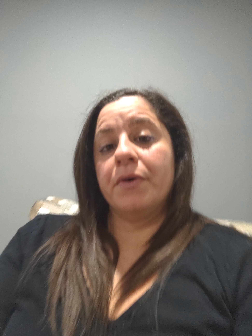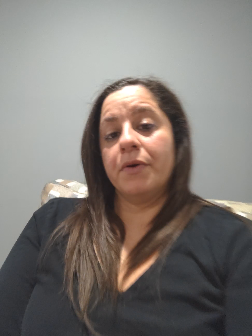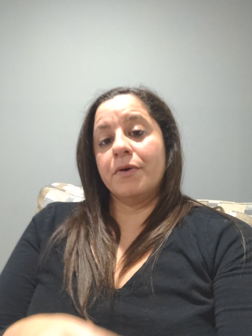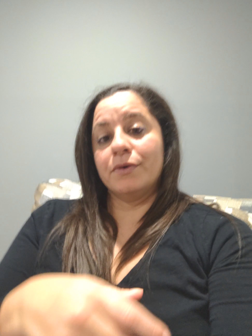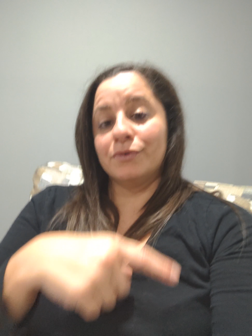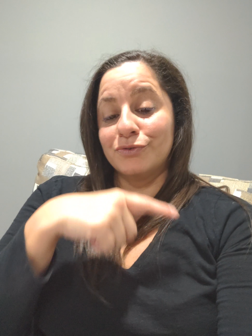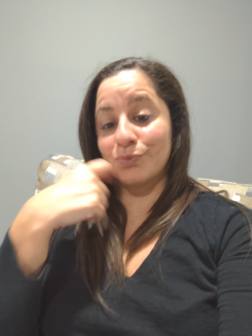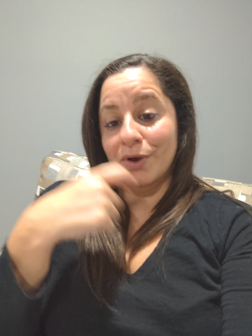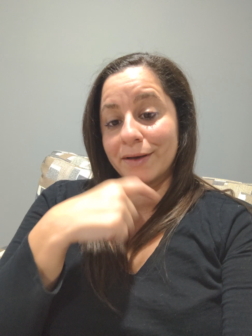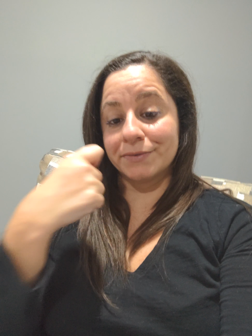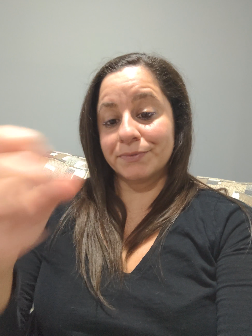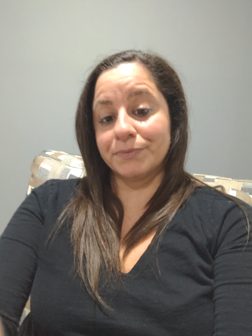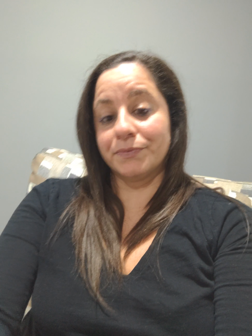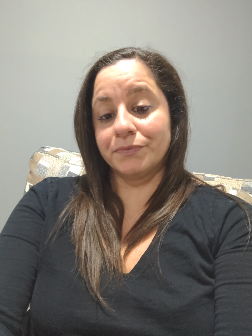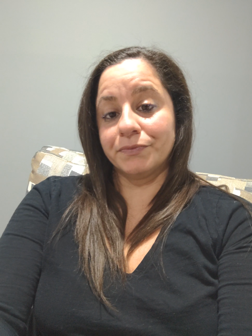dryer